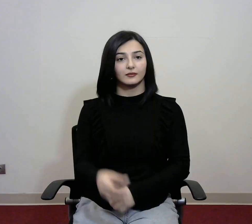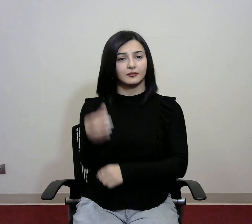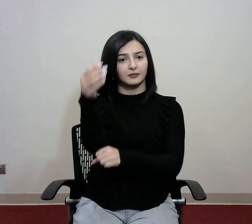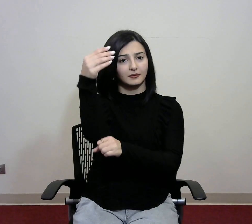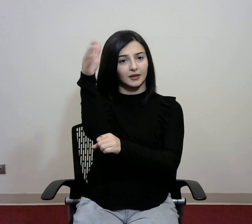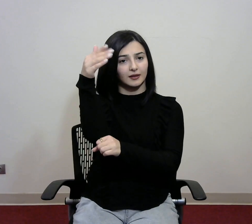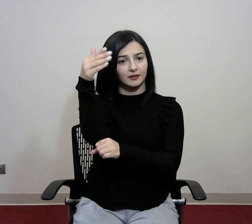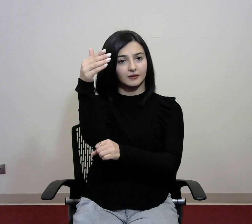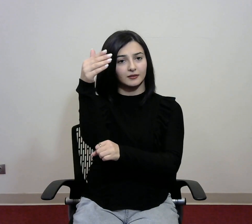bayraq